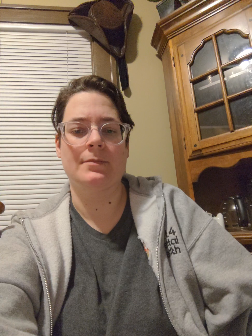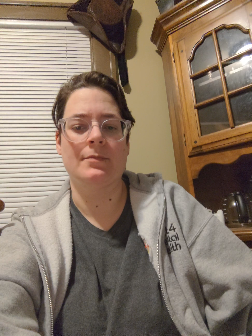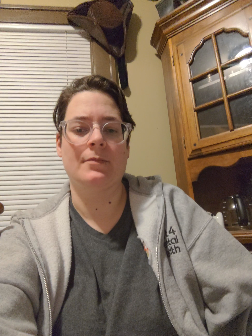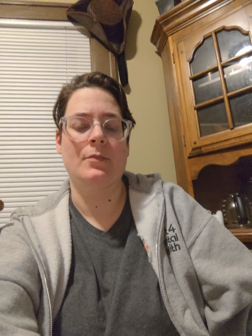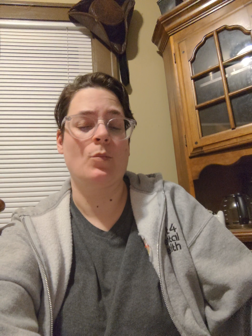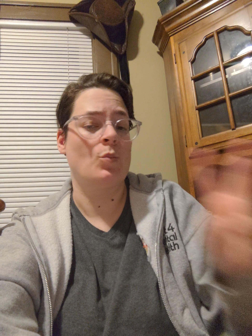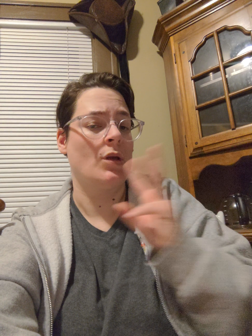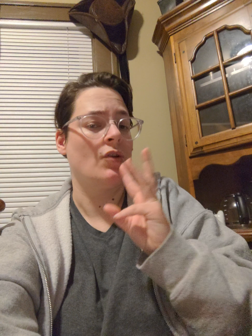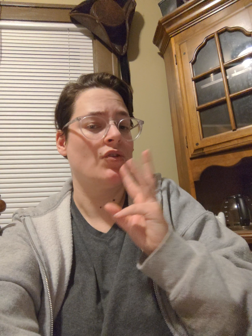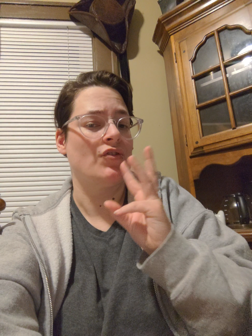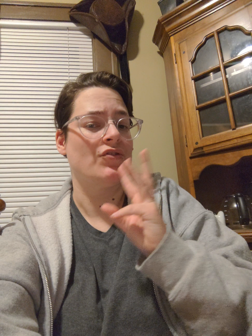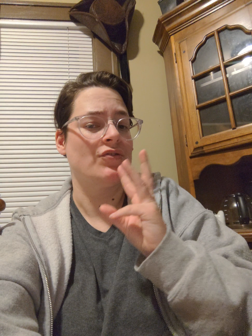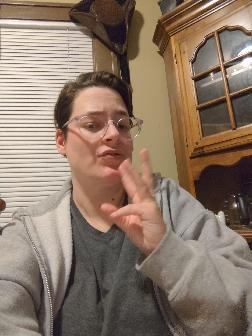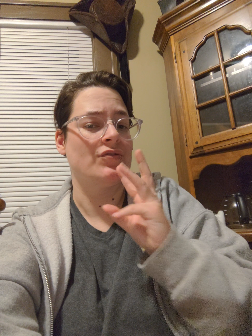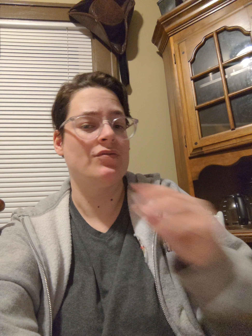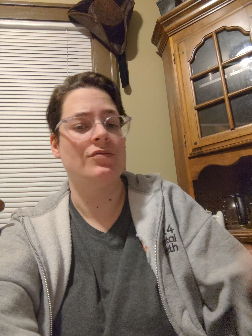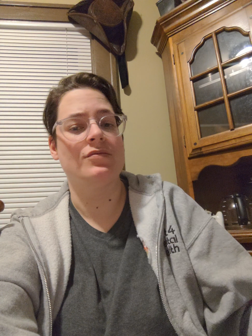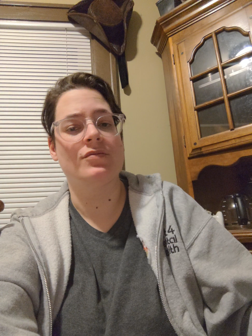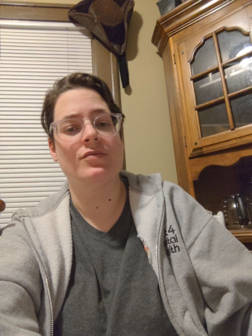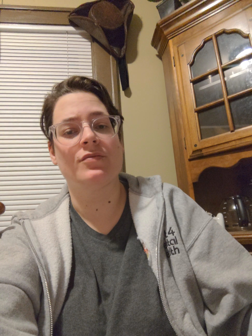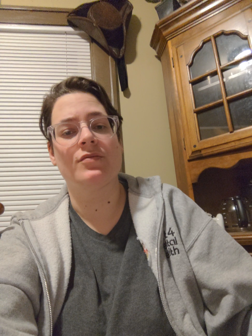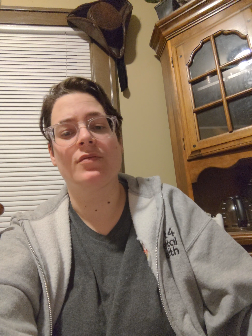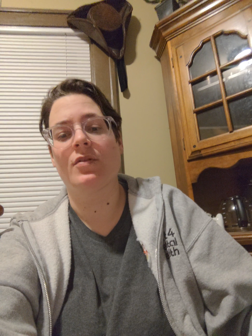water